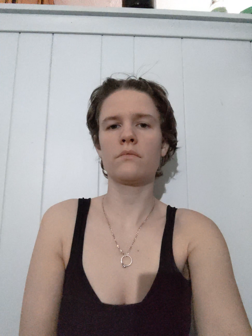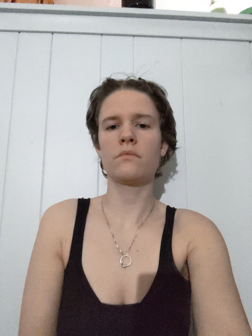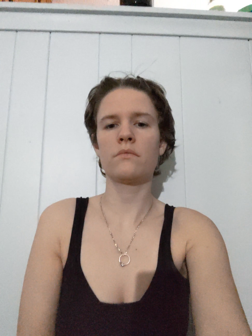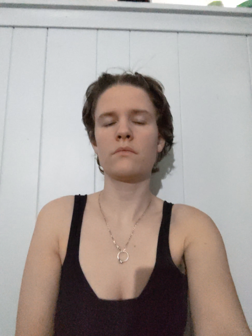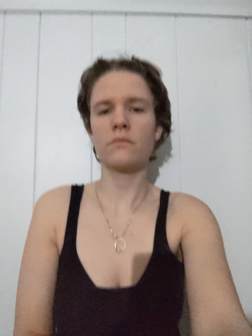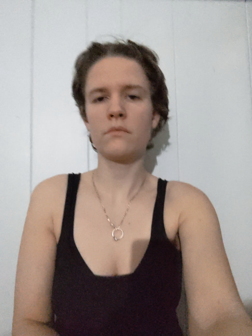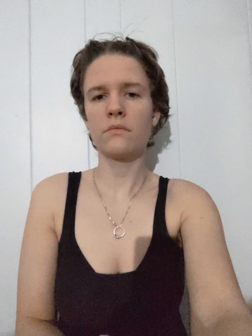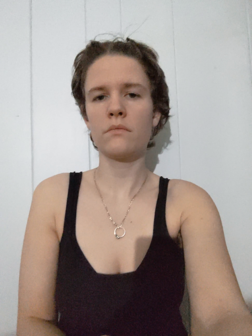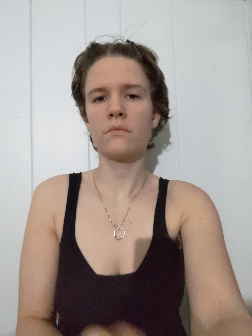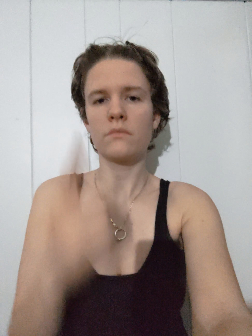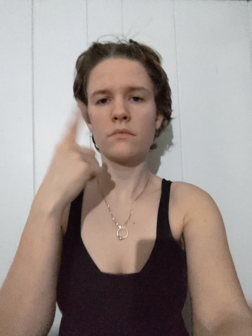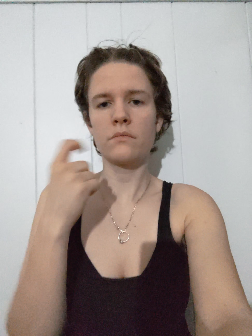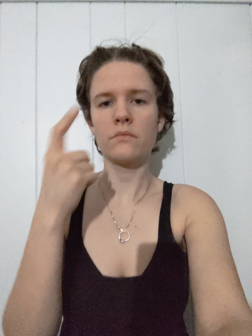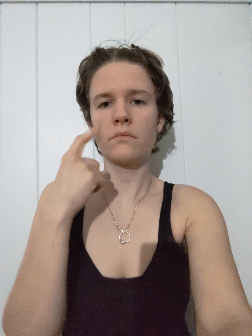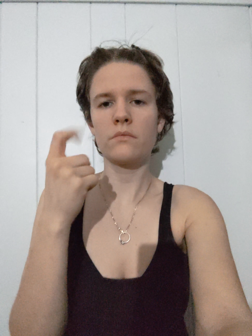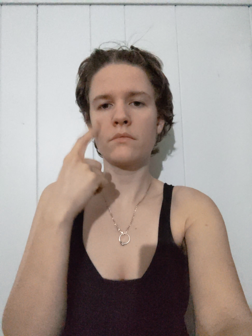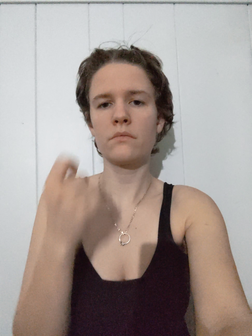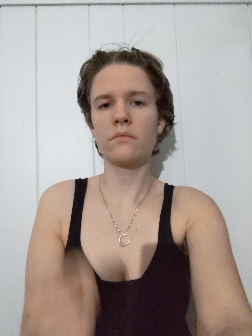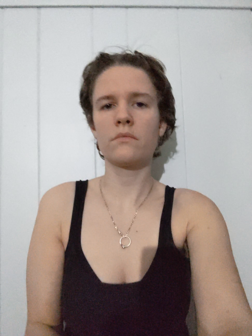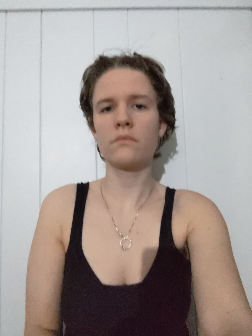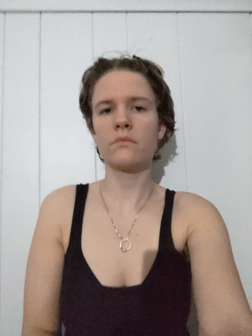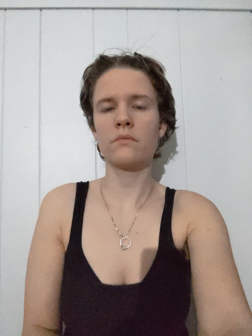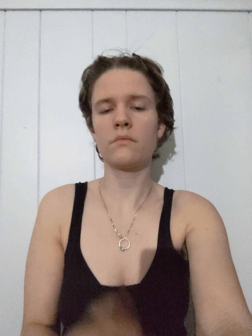cry